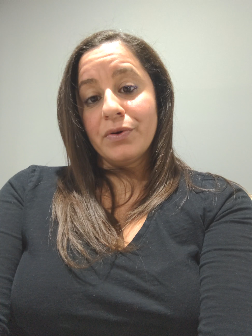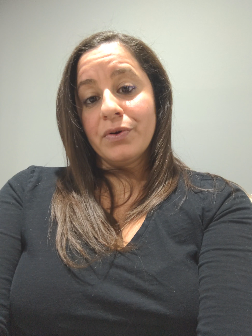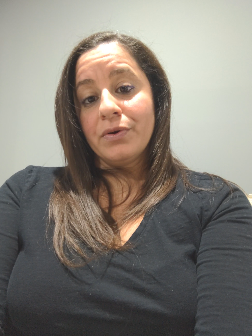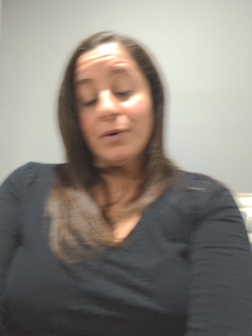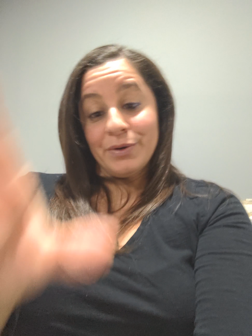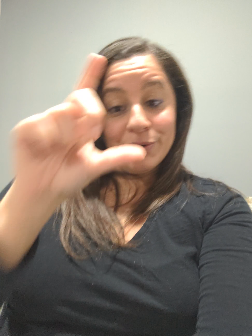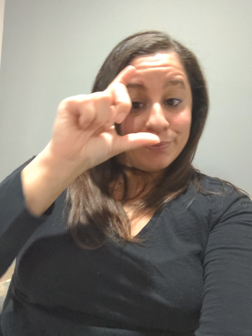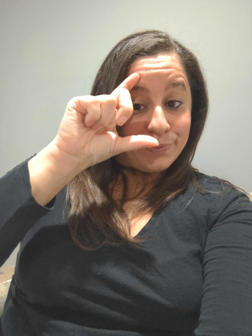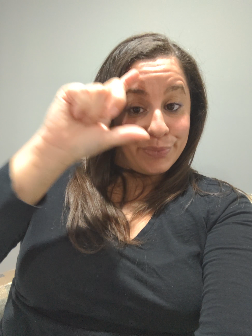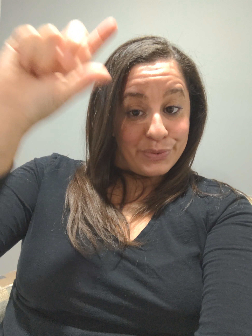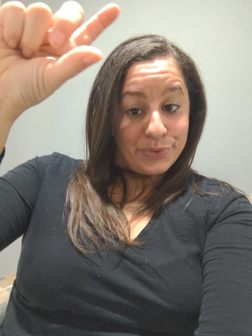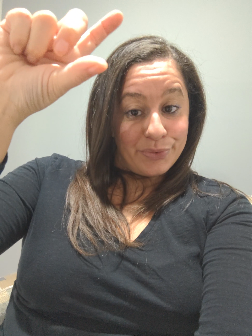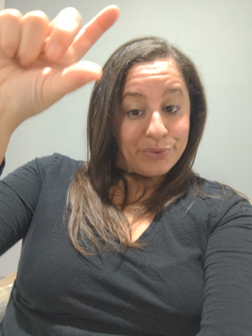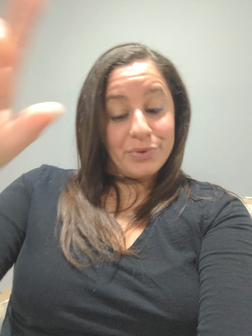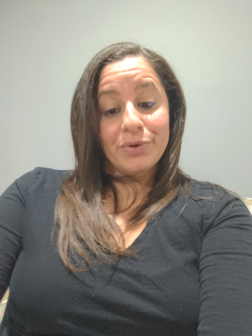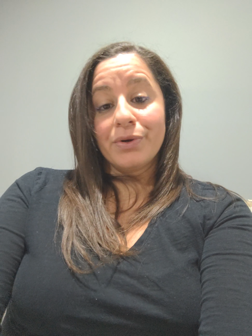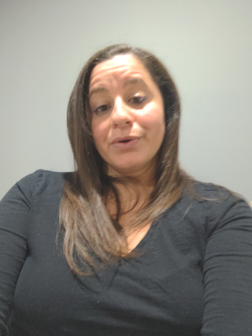moon